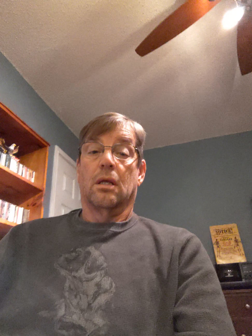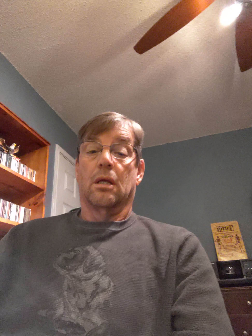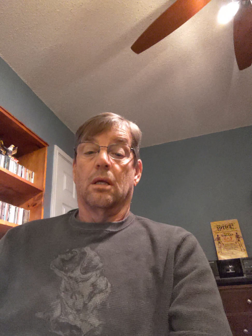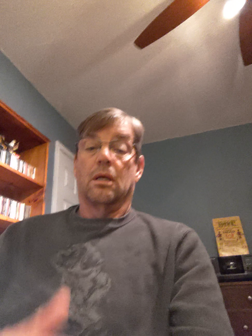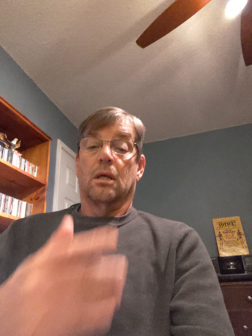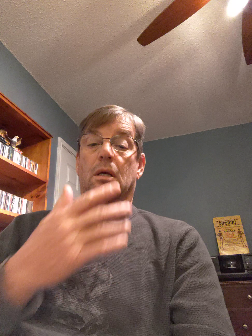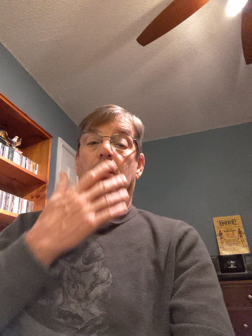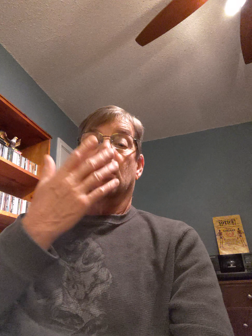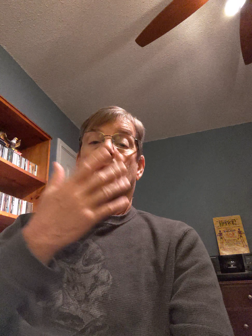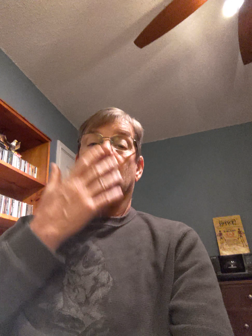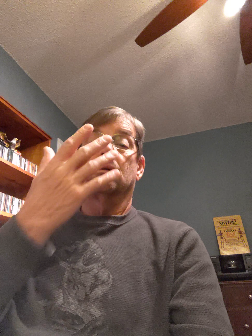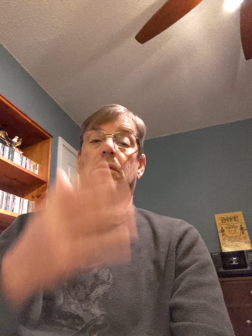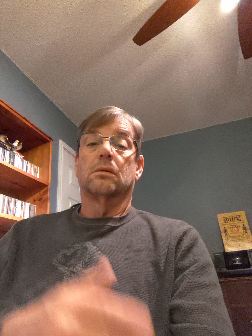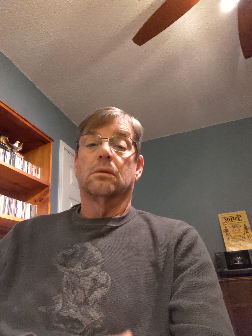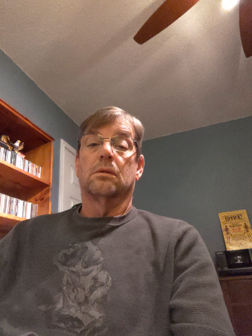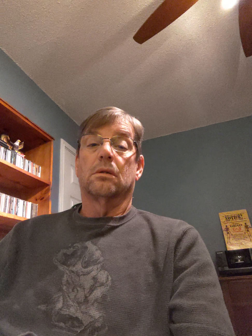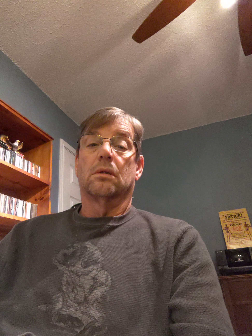grass